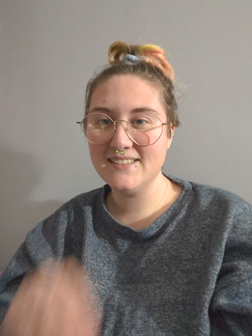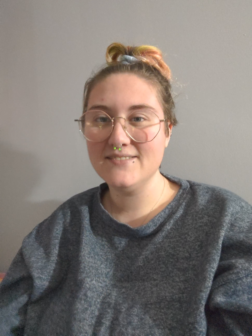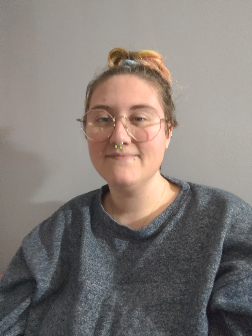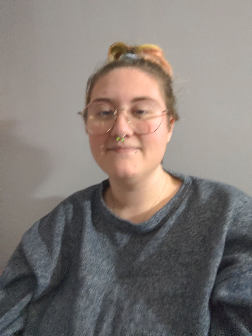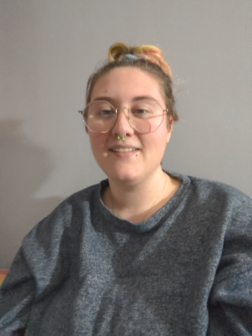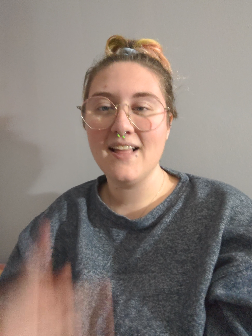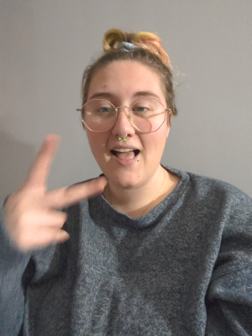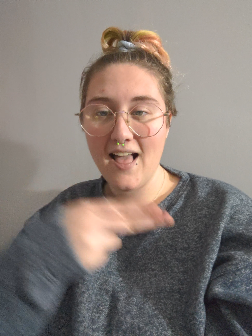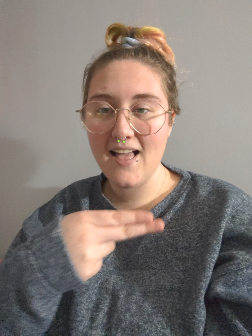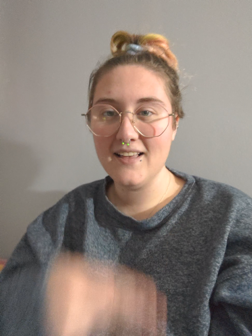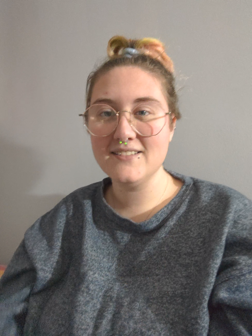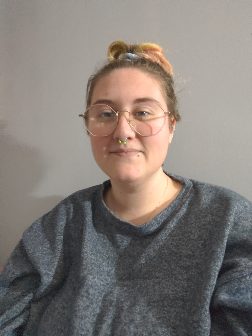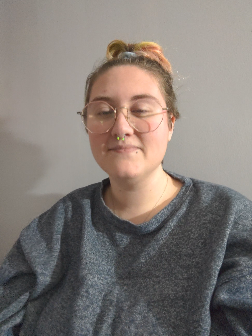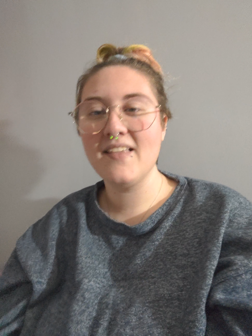cut